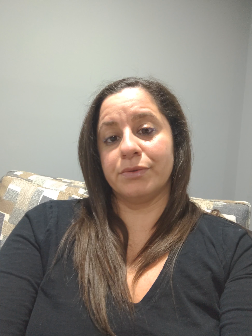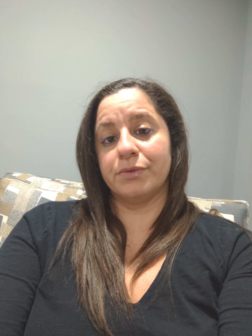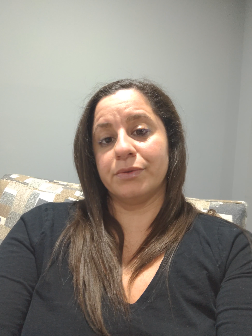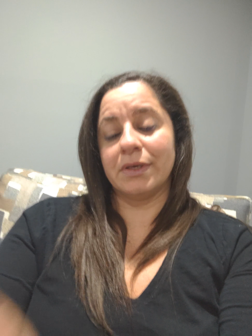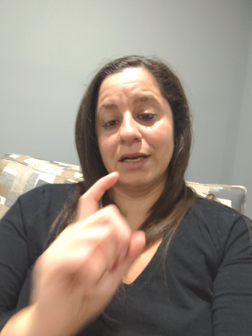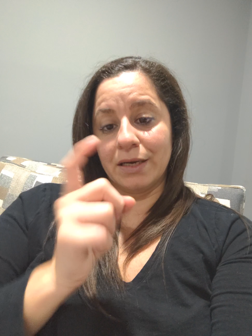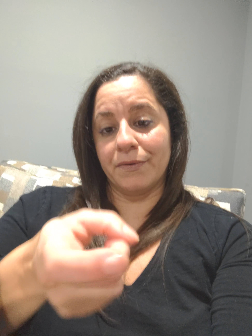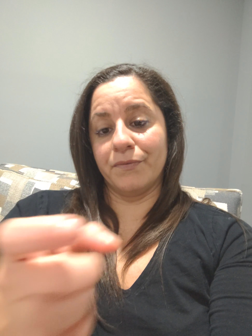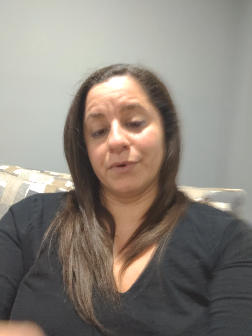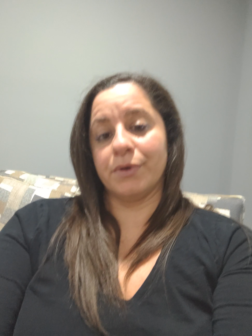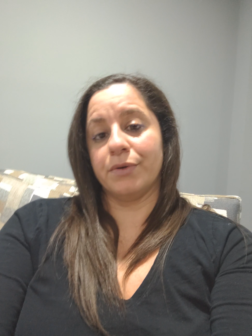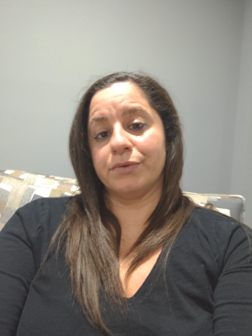gift